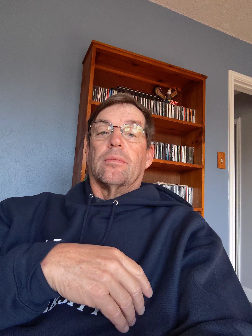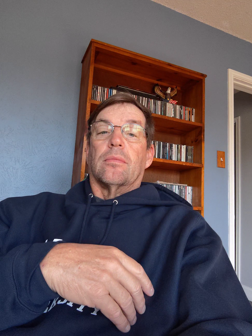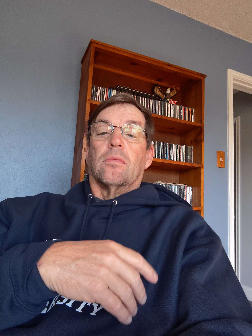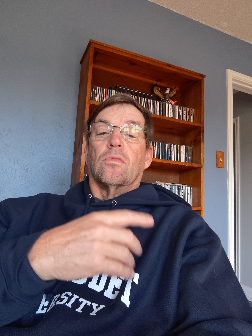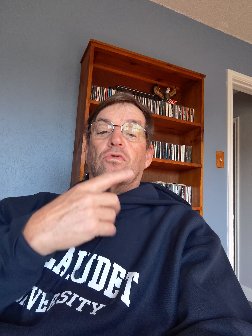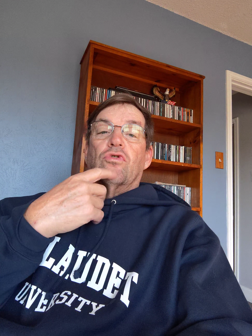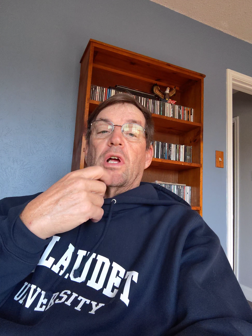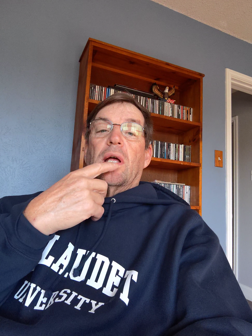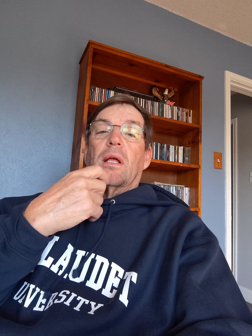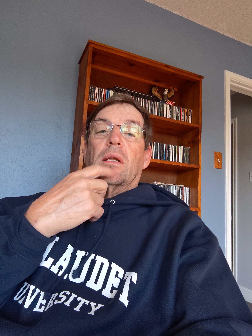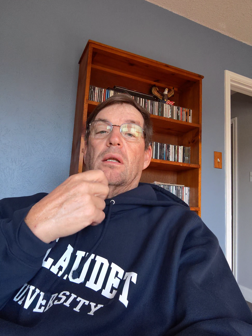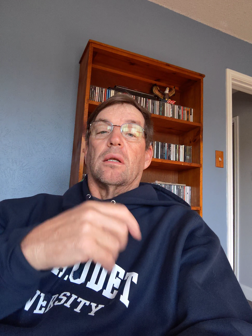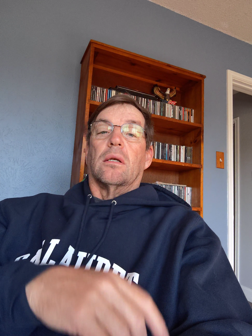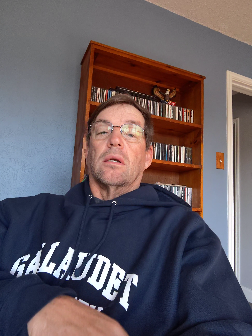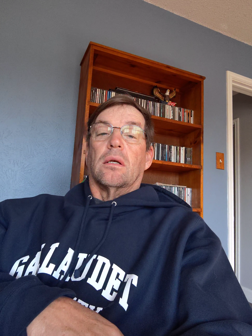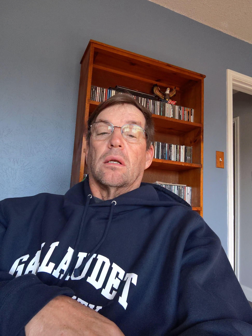red